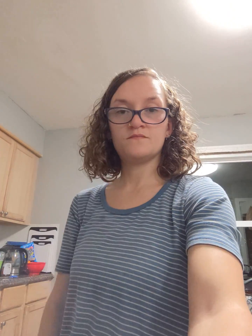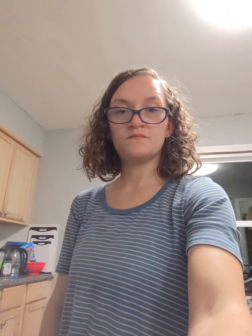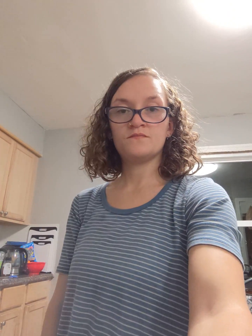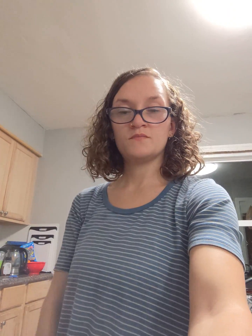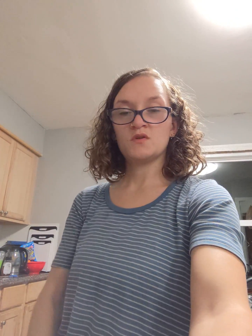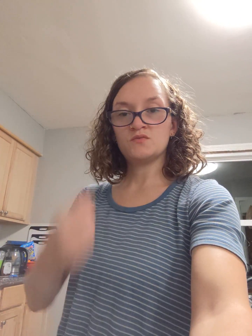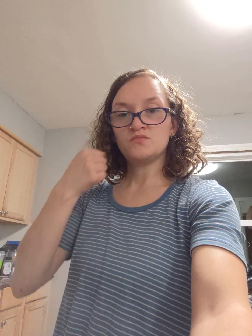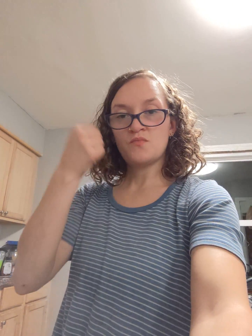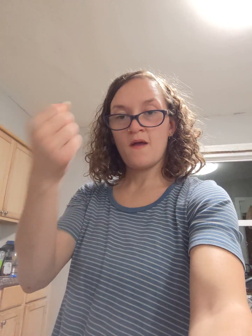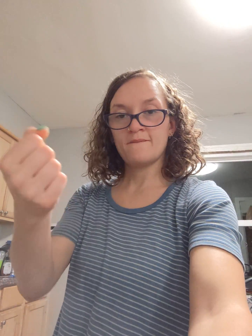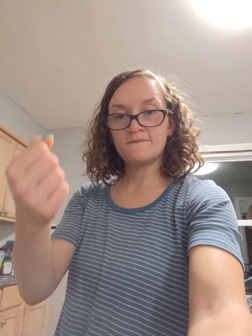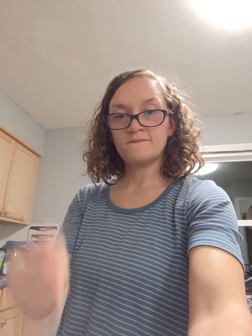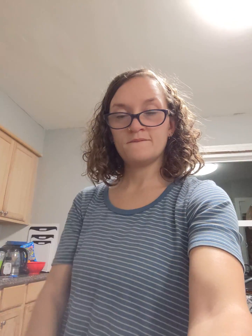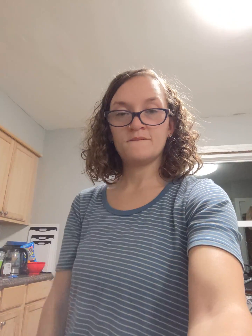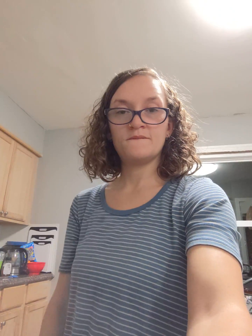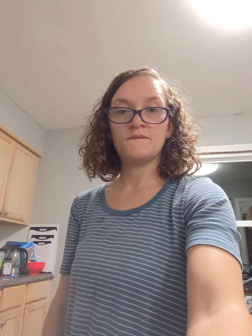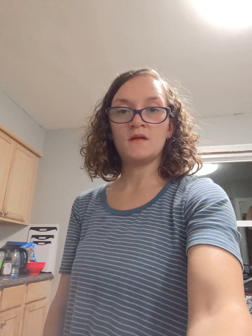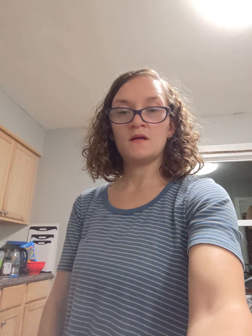drive